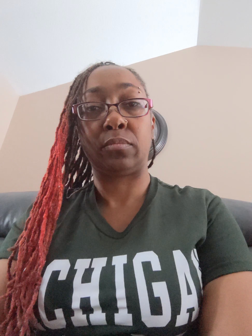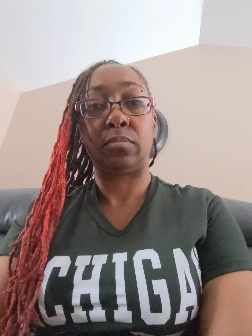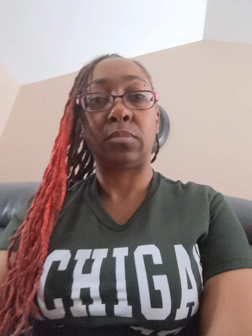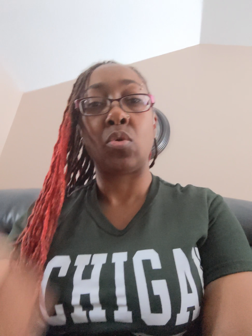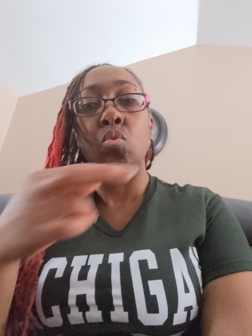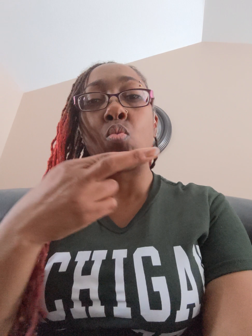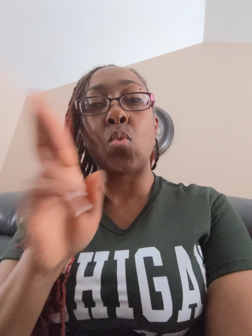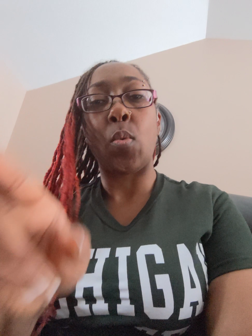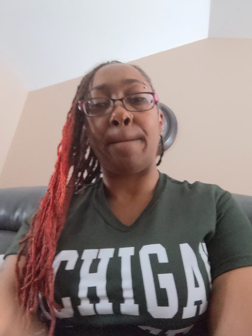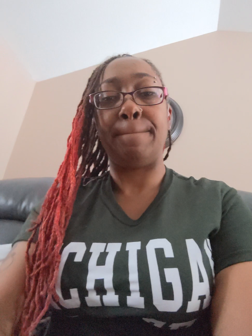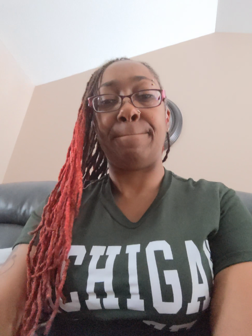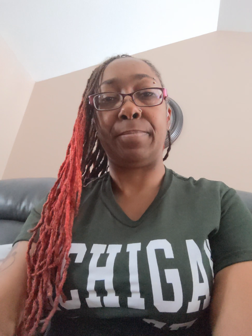room